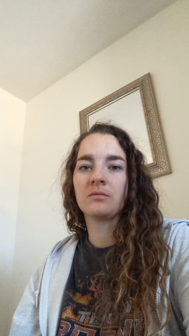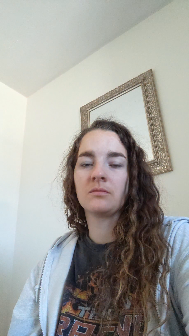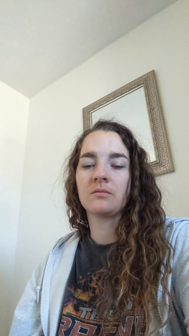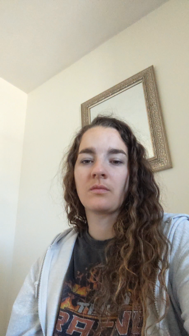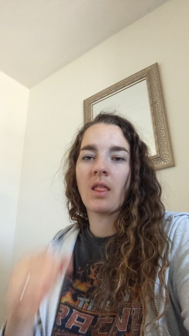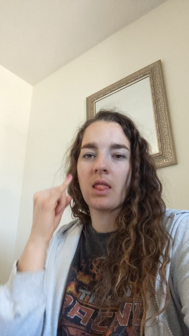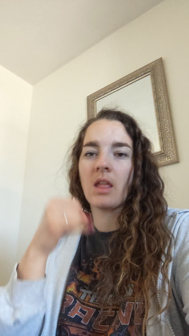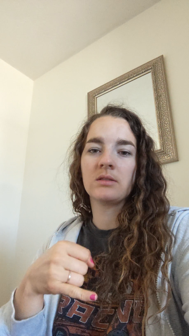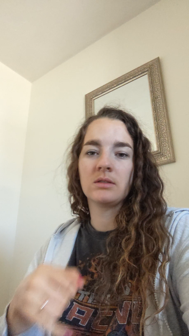last